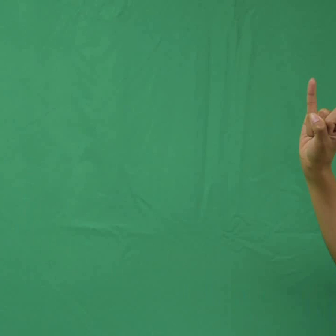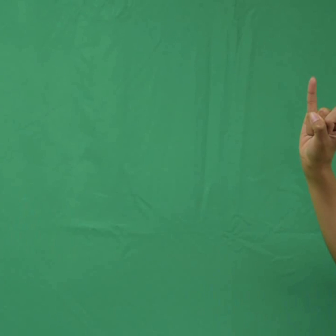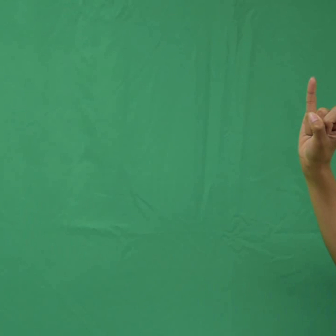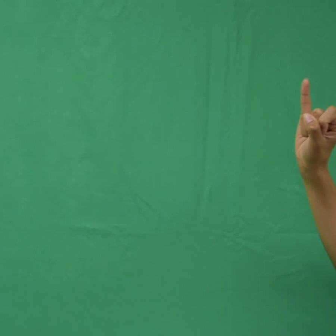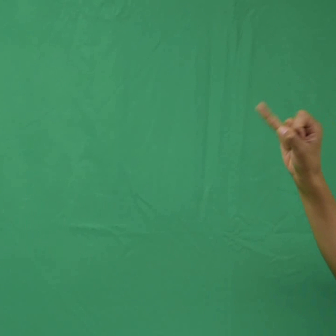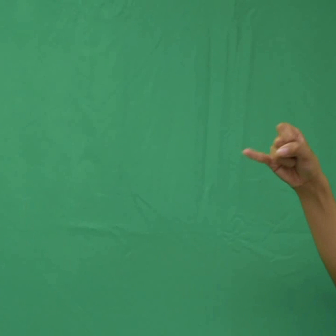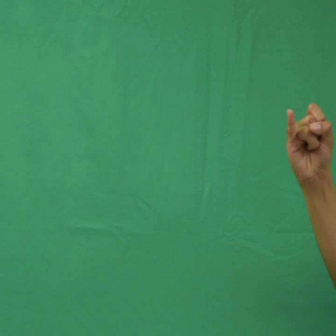J